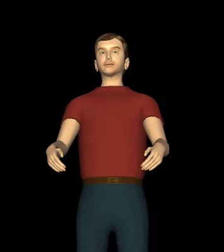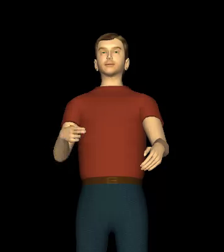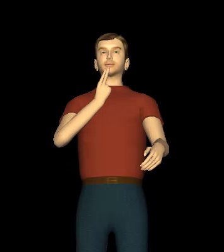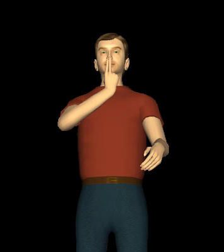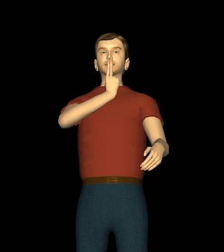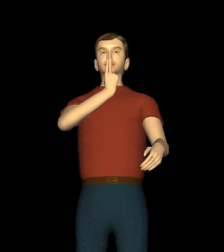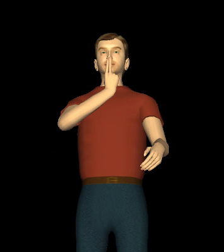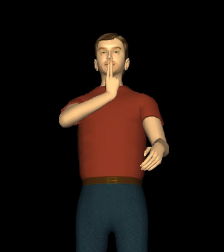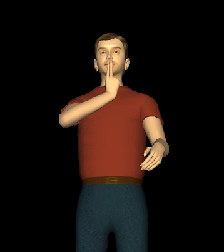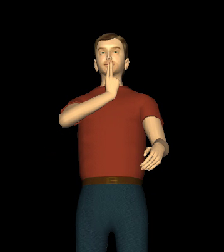سيجارة